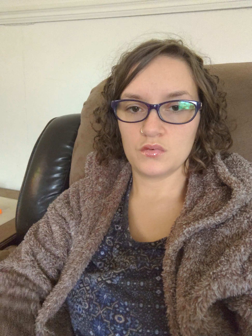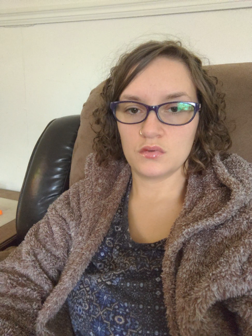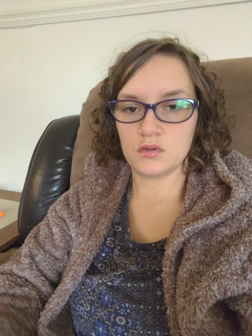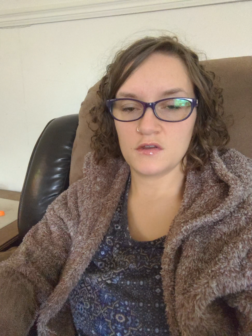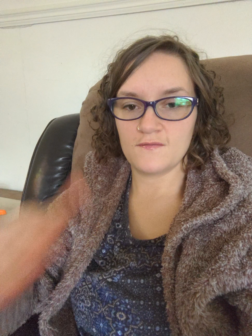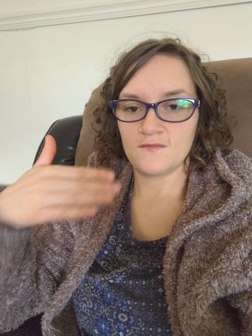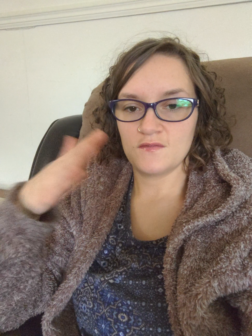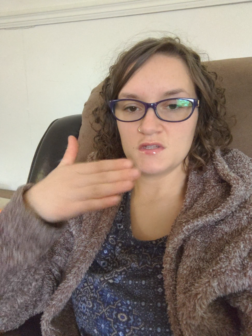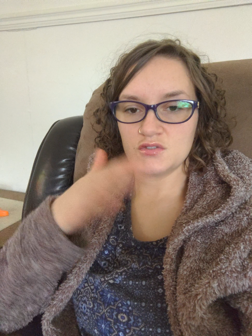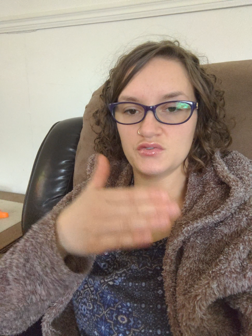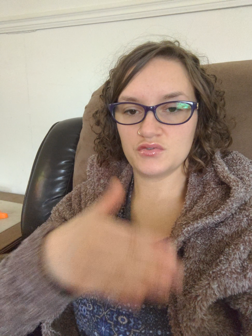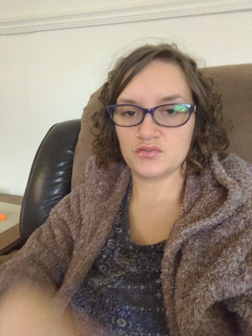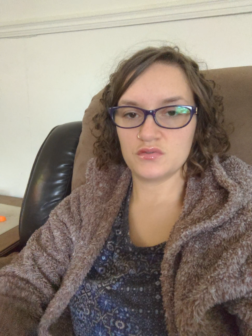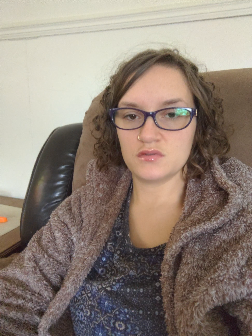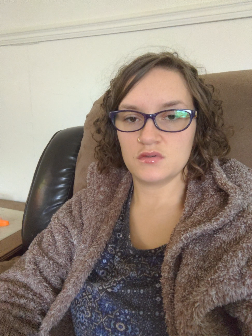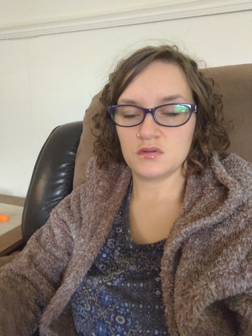fish